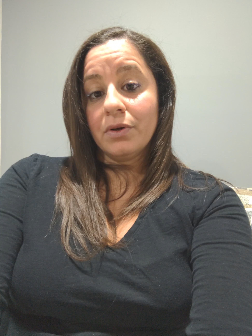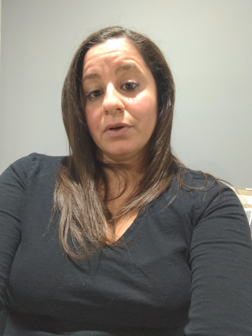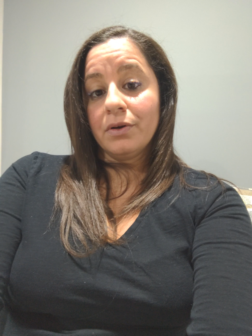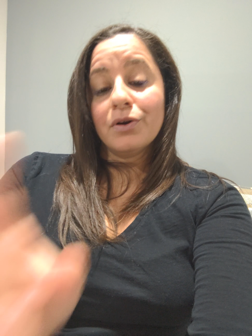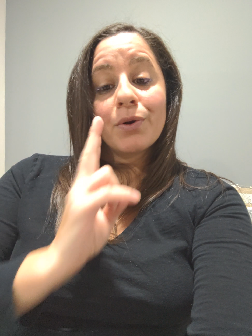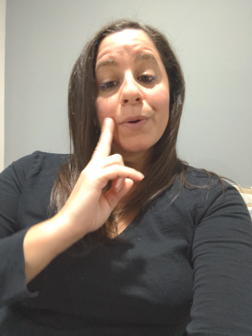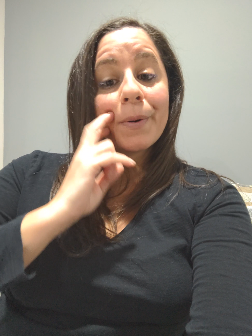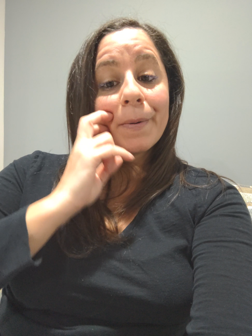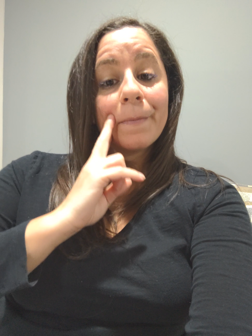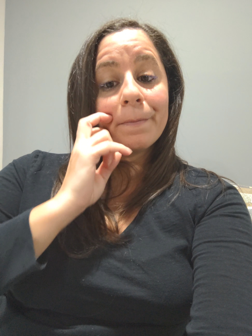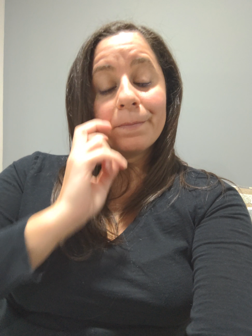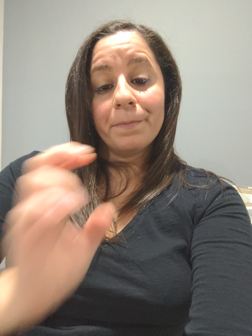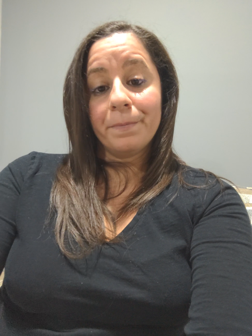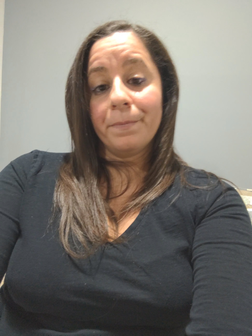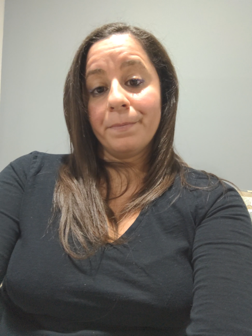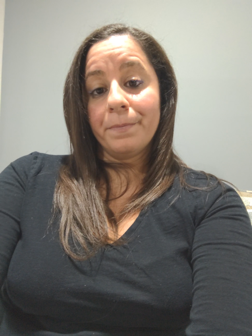gum